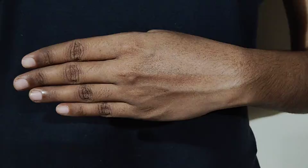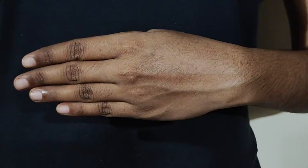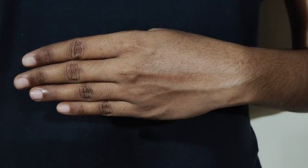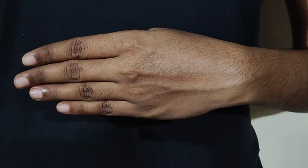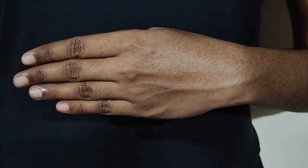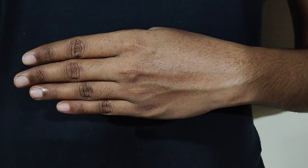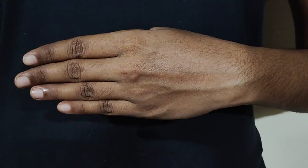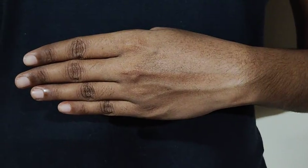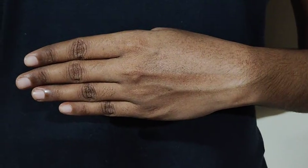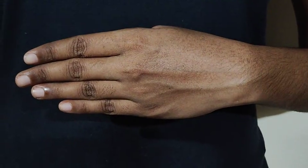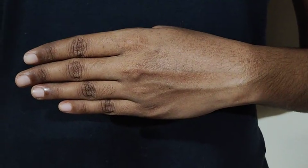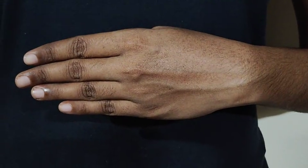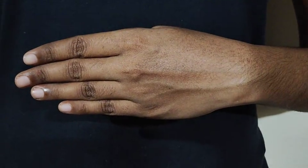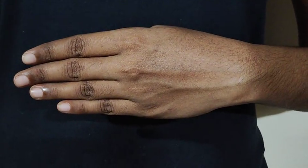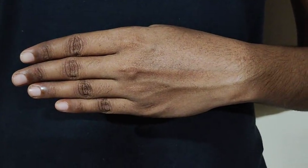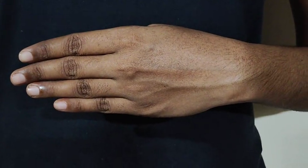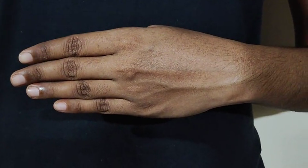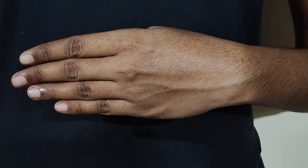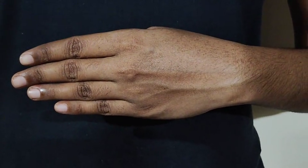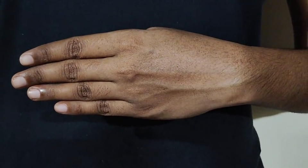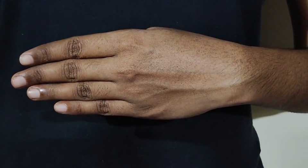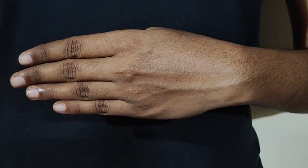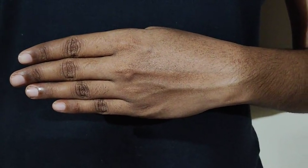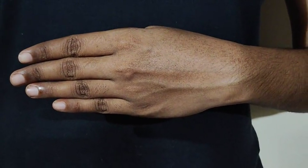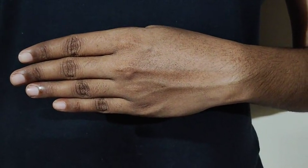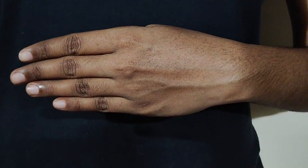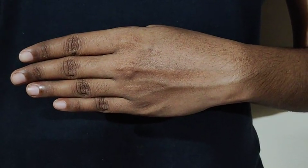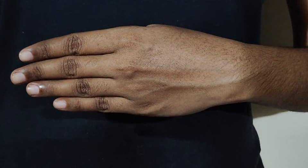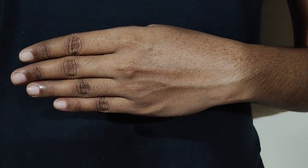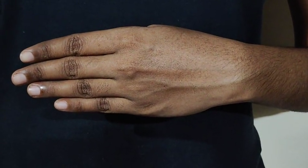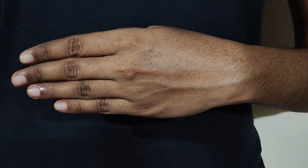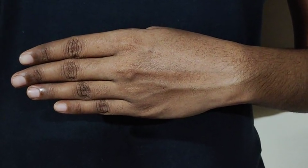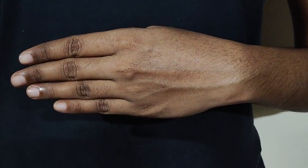അ